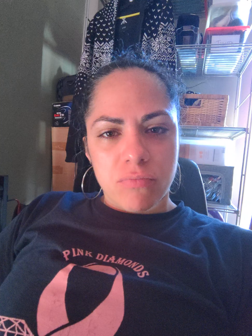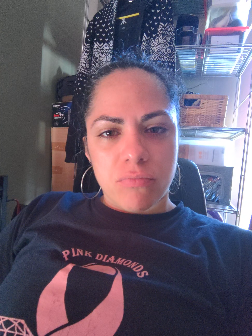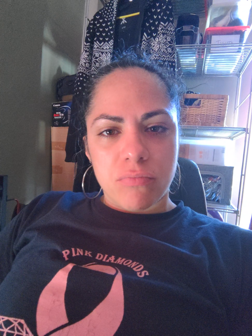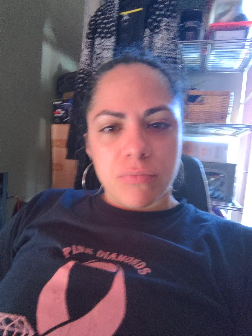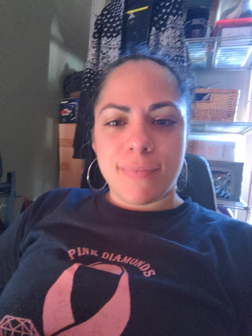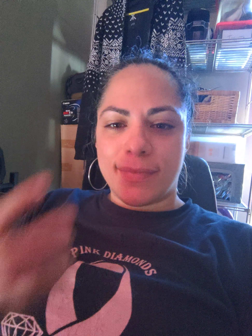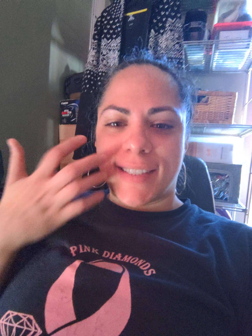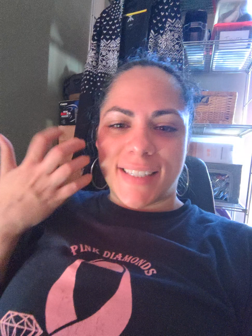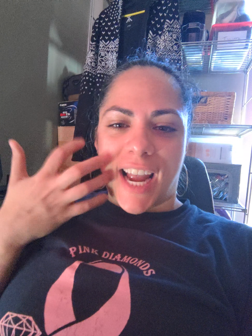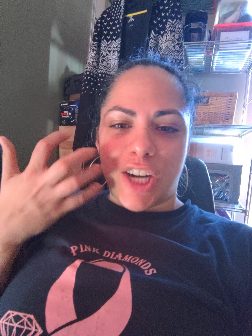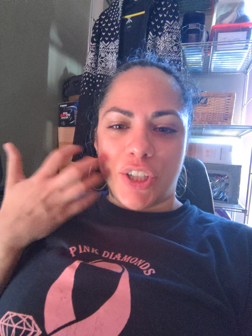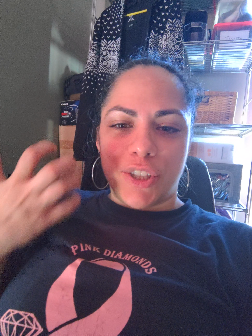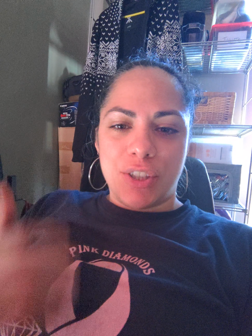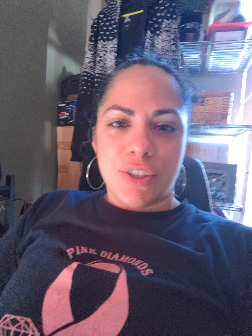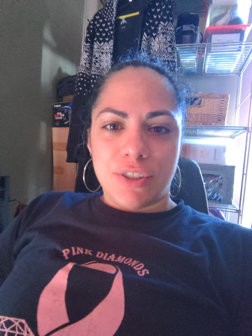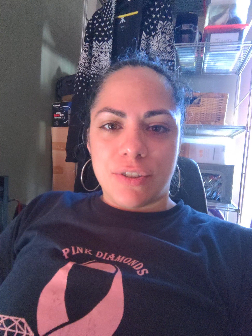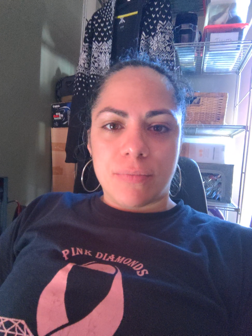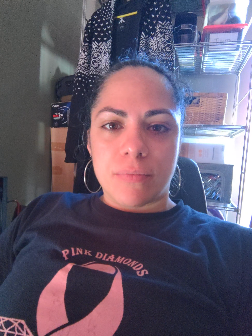tiger